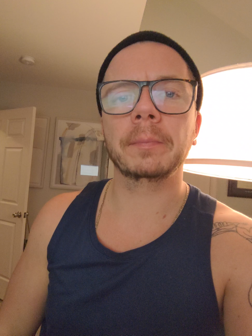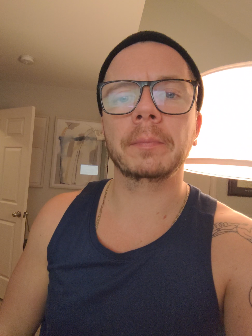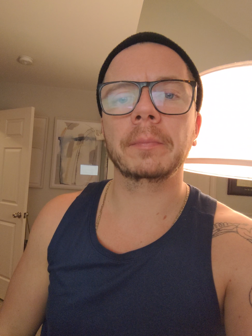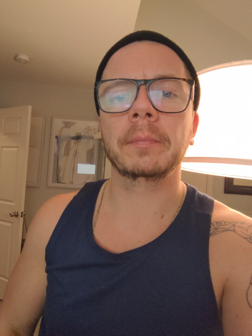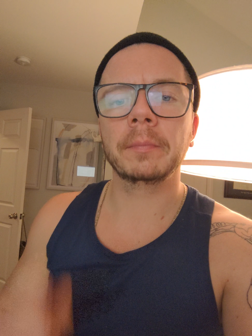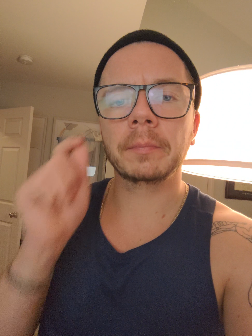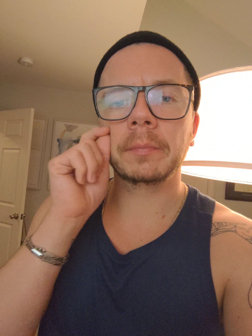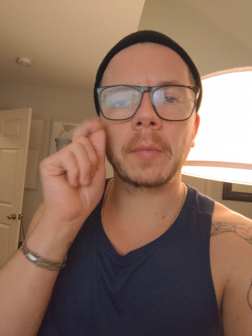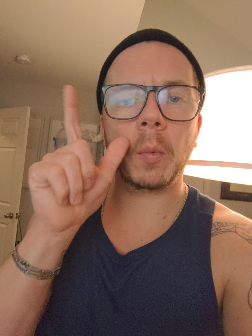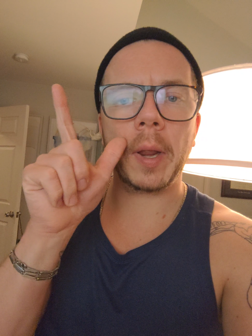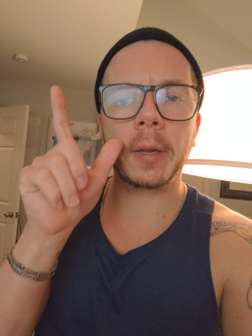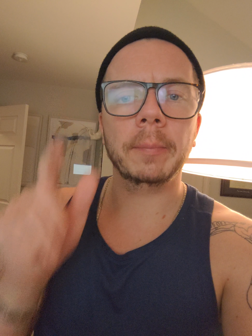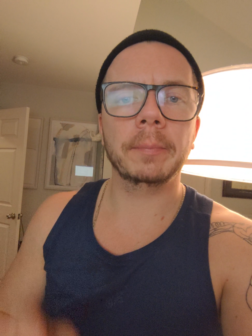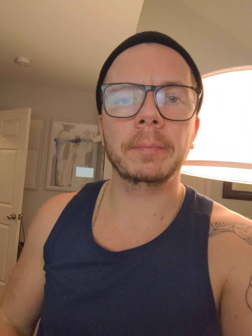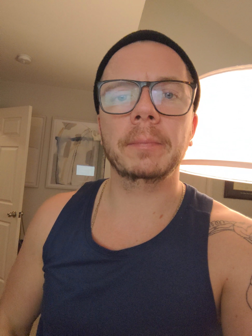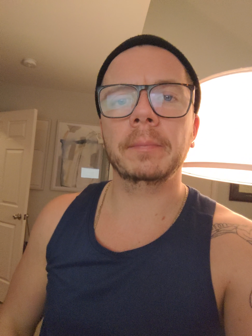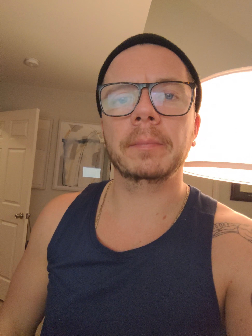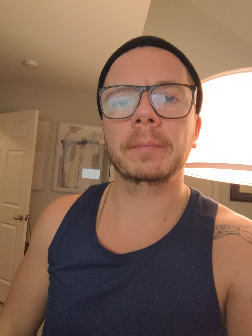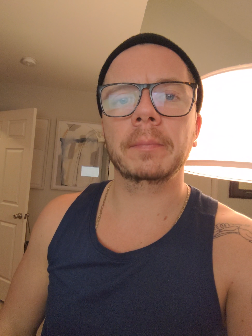awake